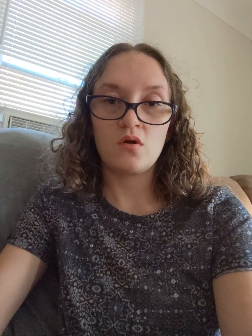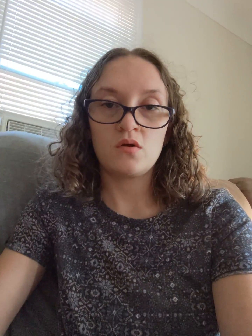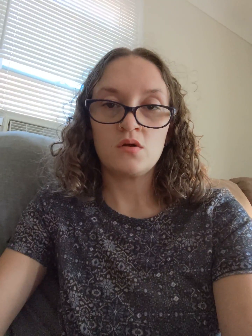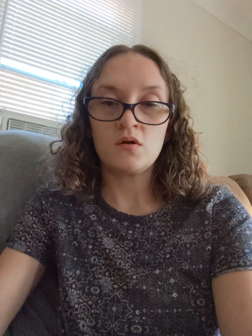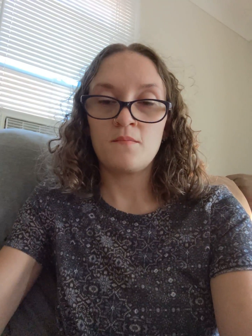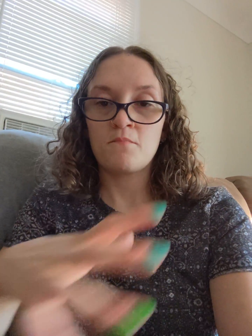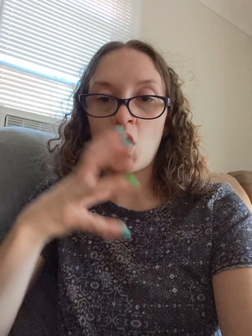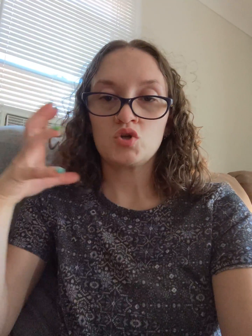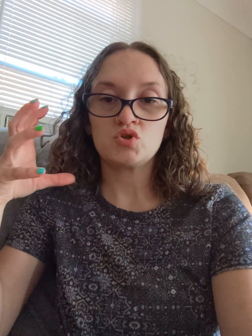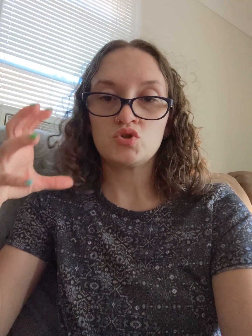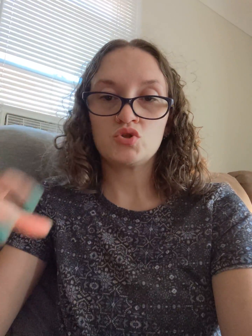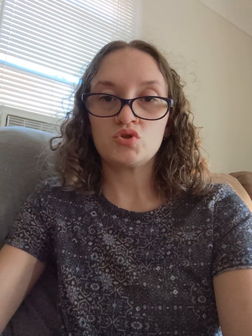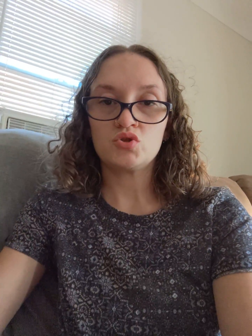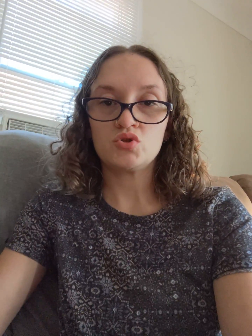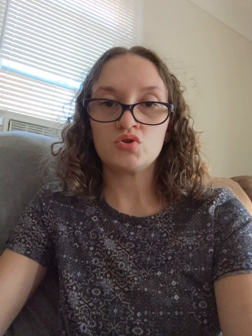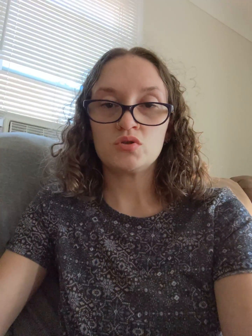much